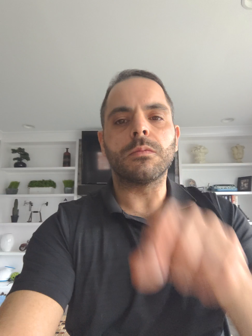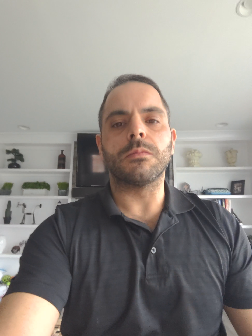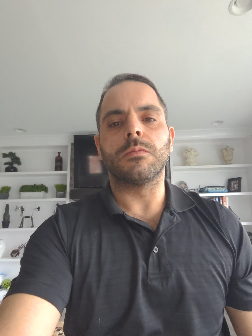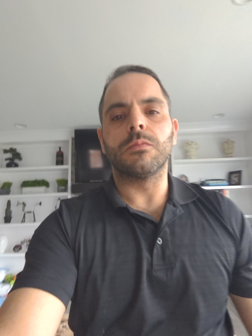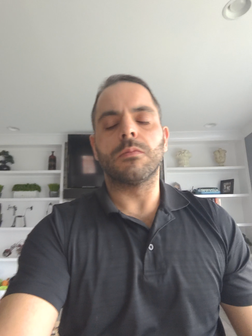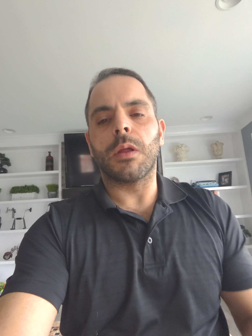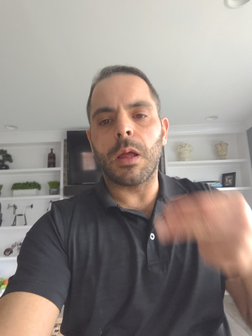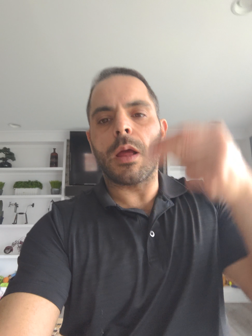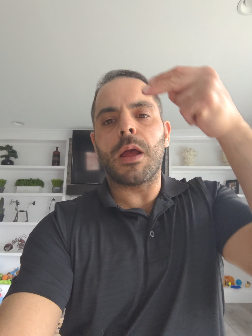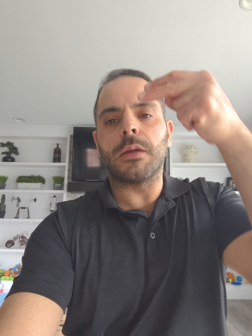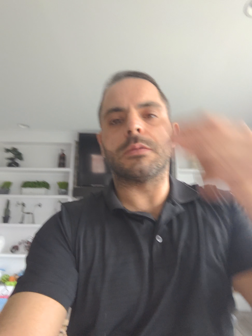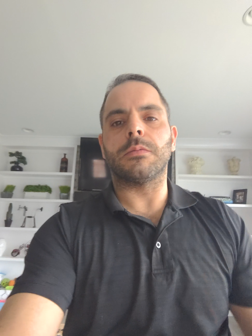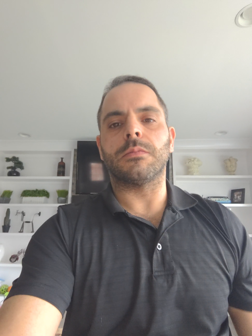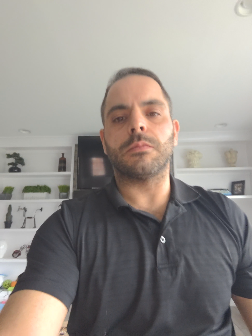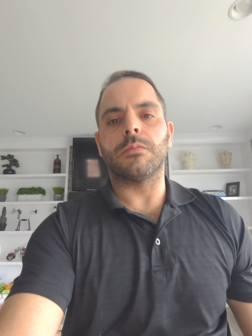high